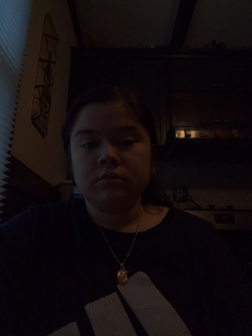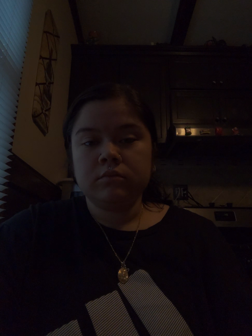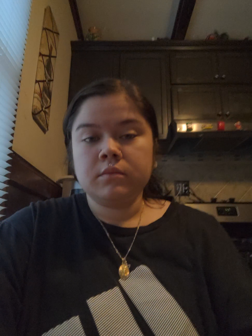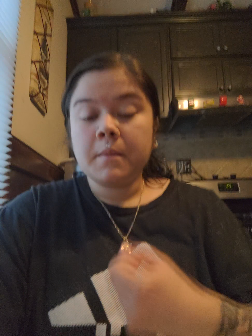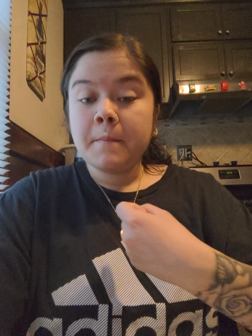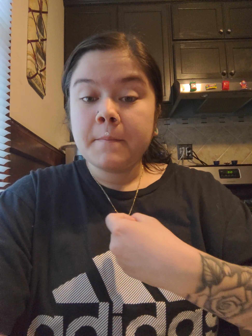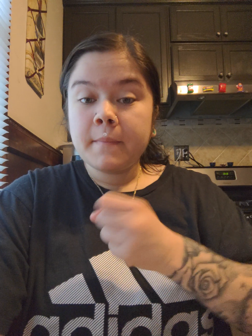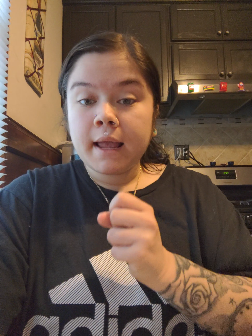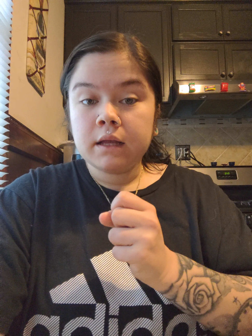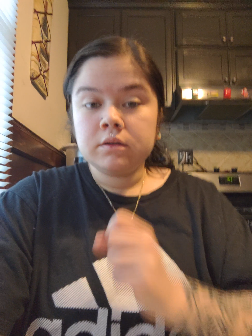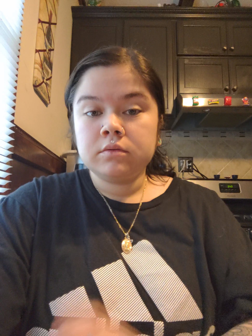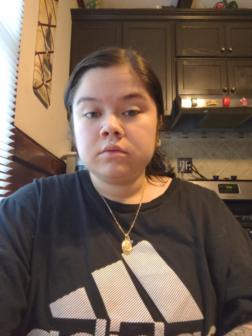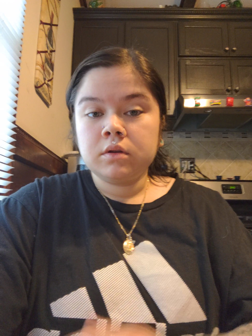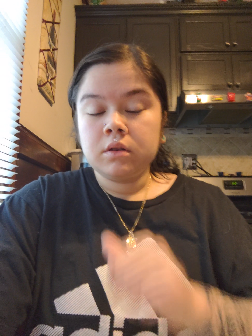make